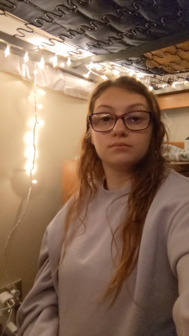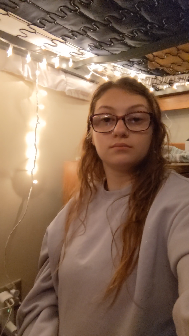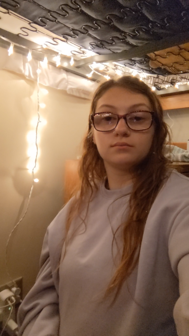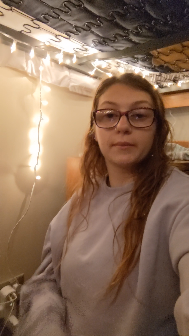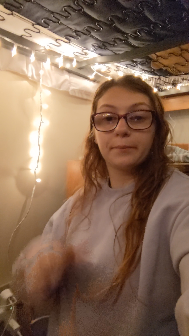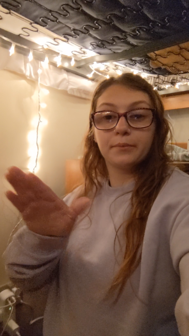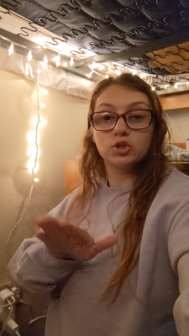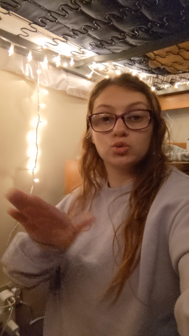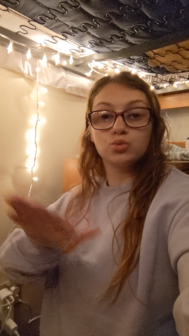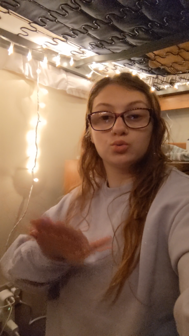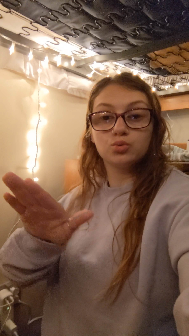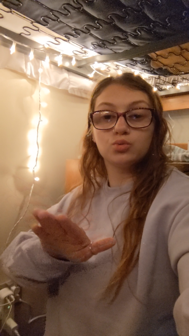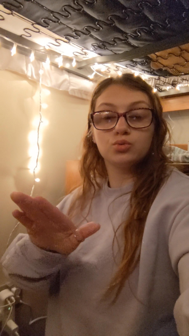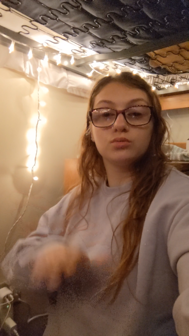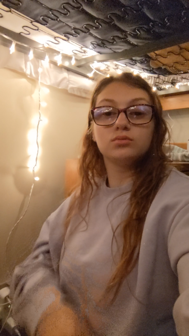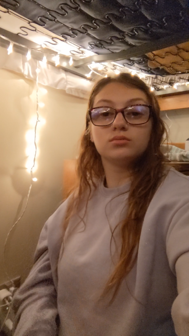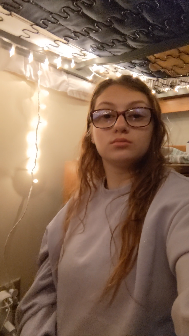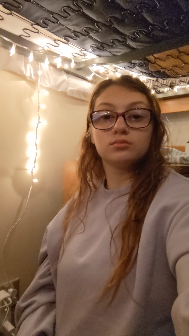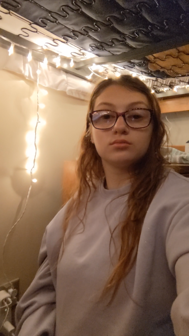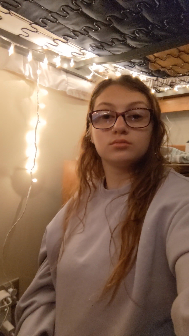penguin